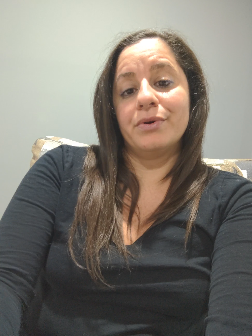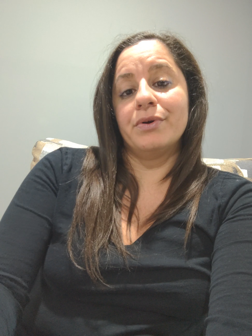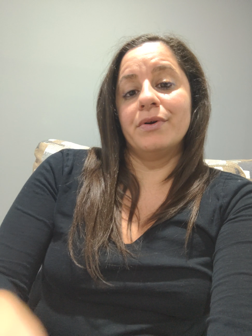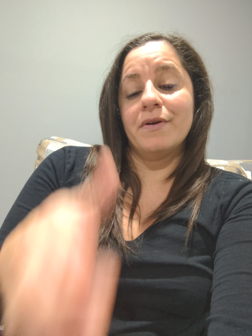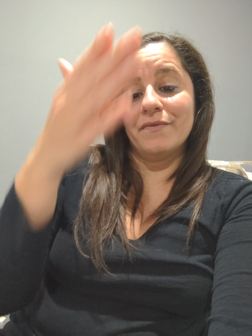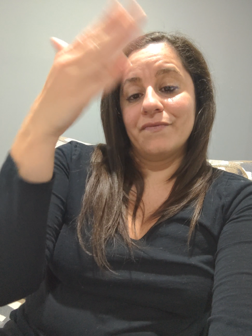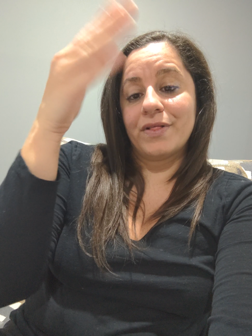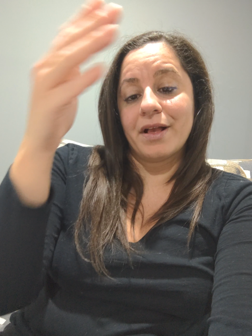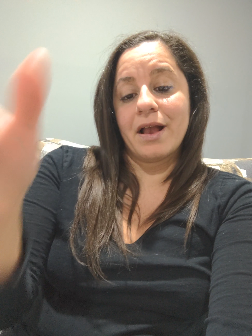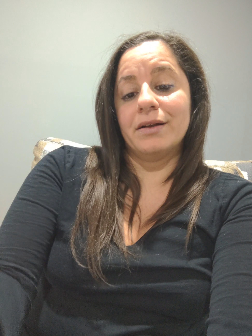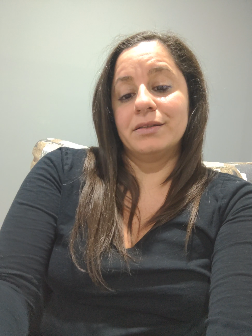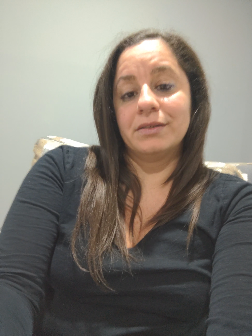flag